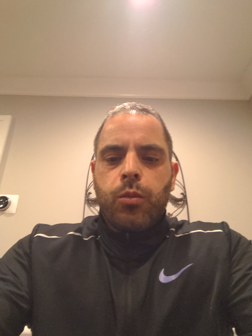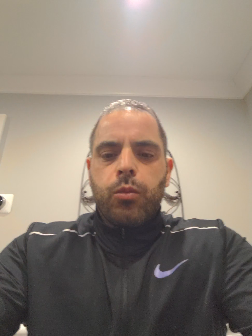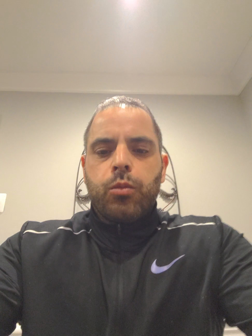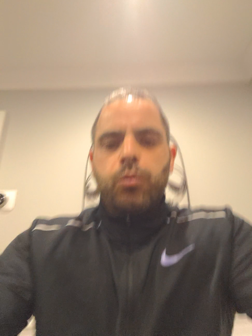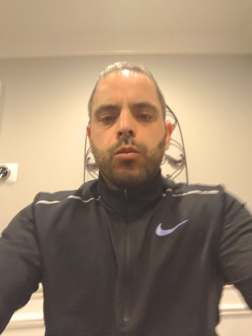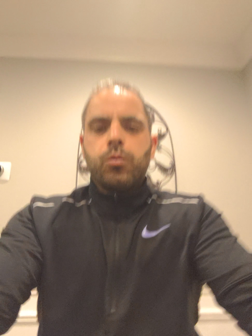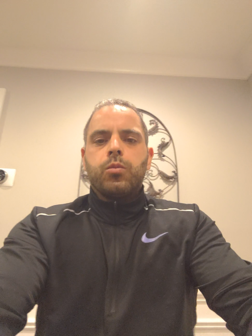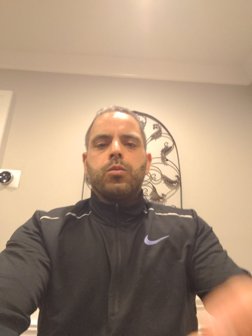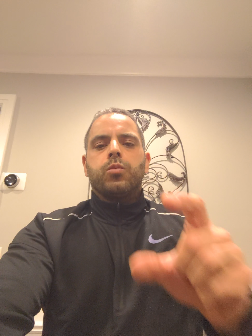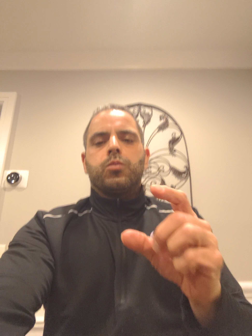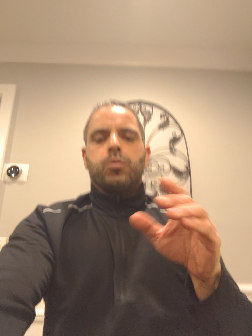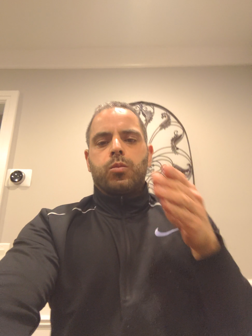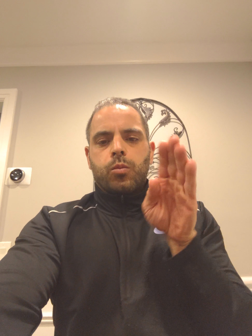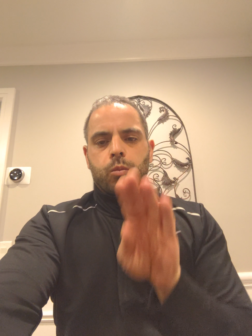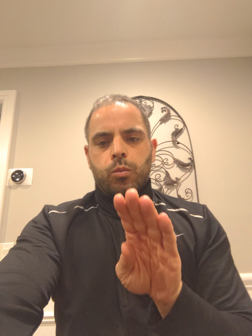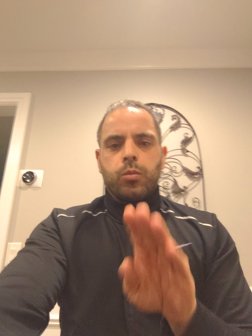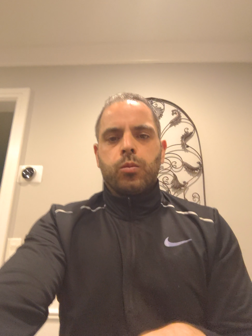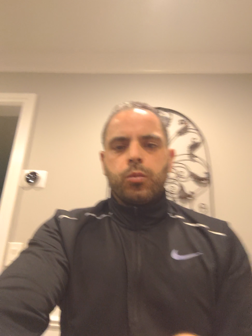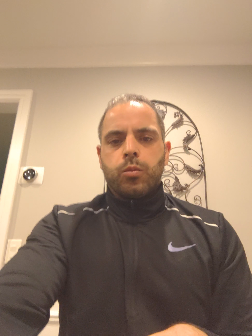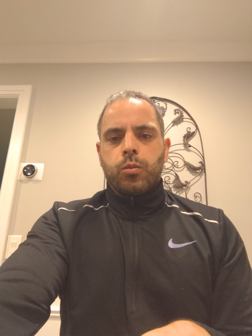close